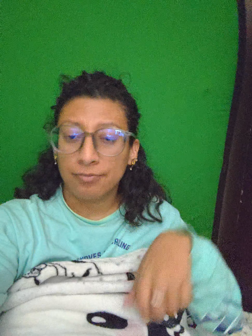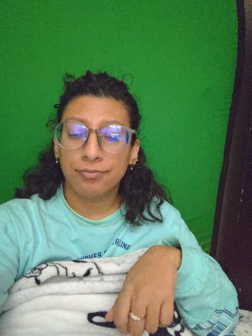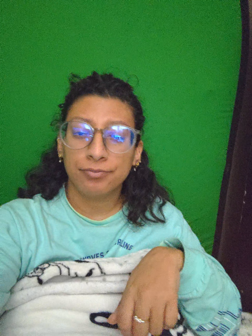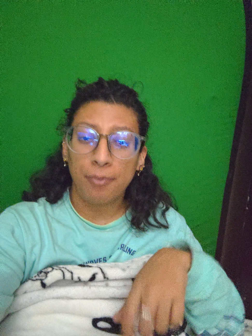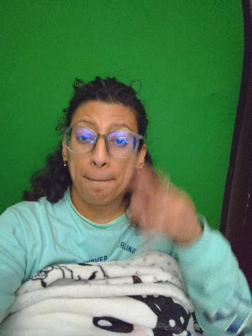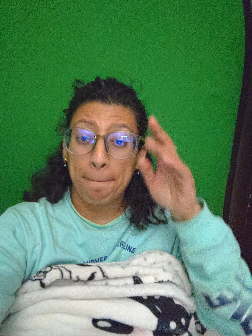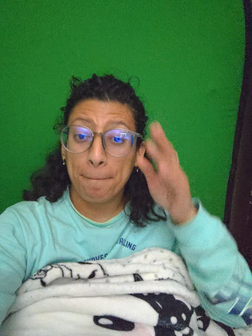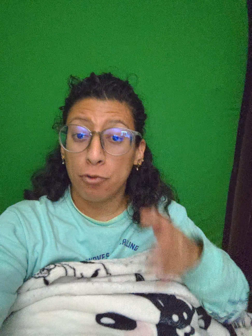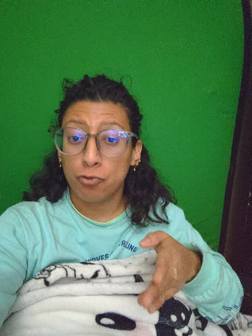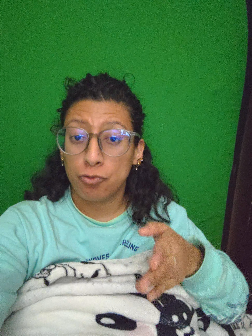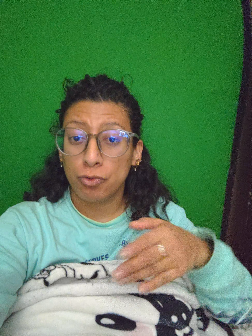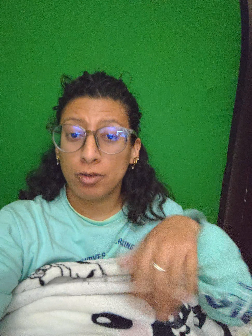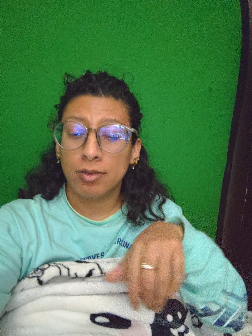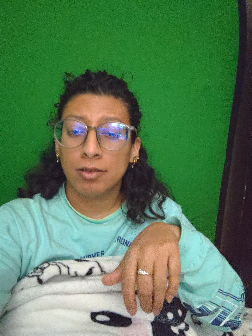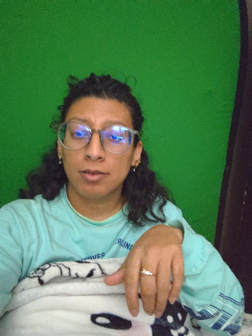person